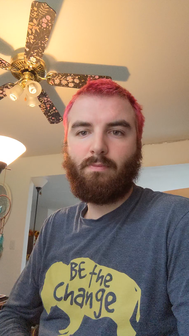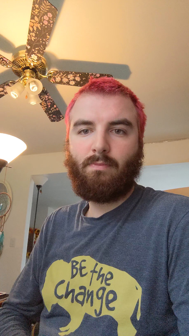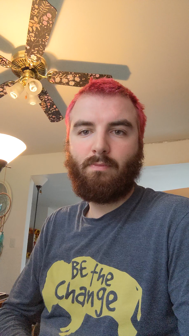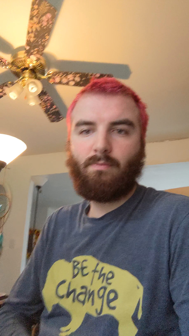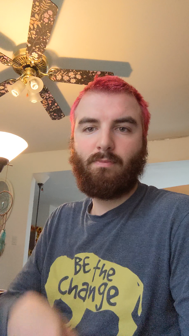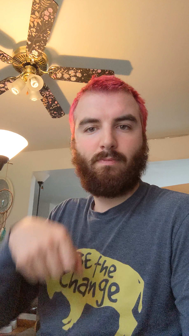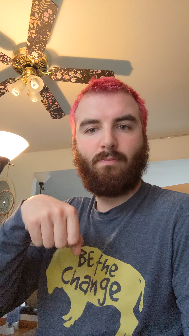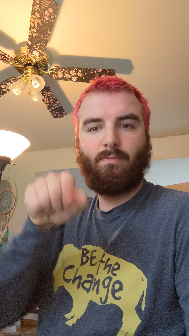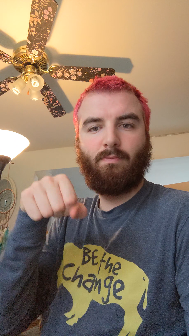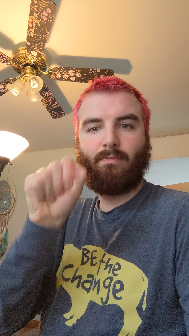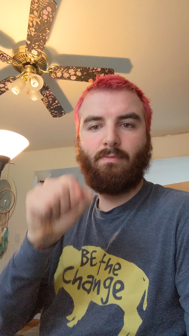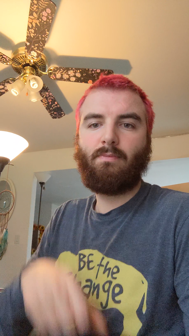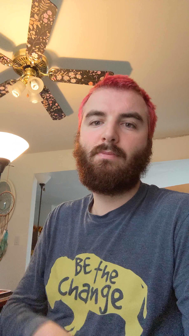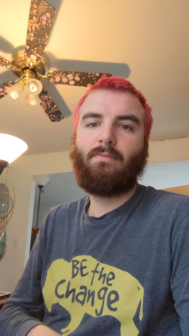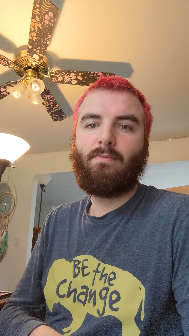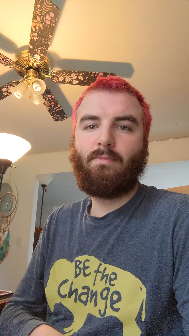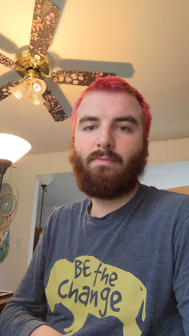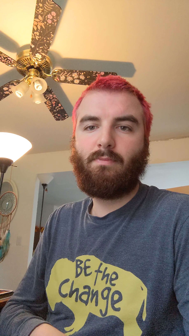motorcycle